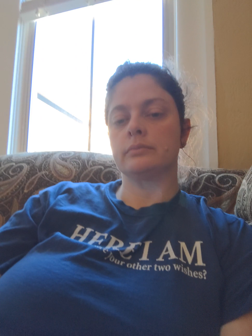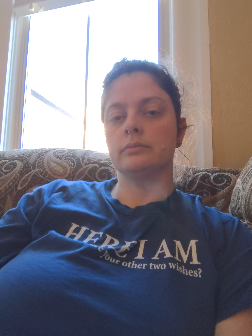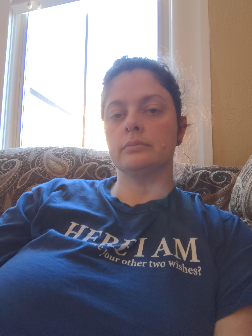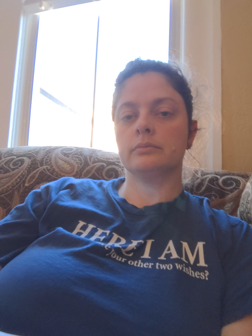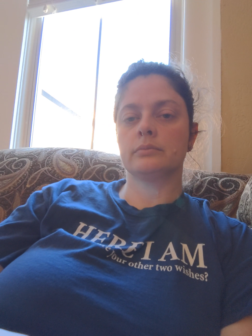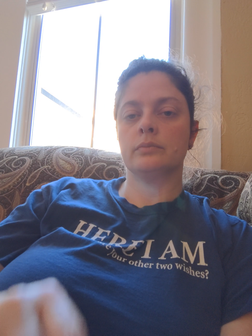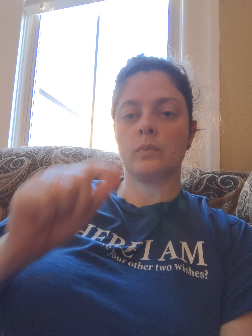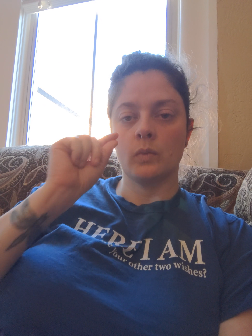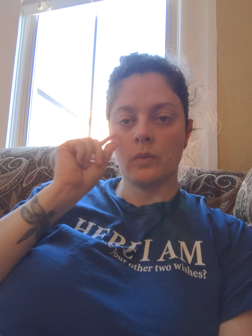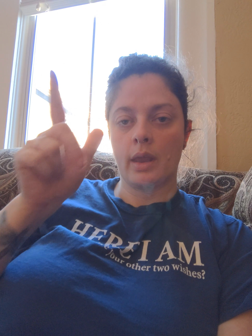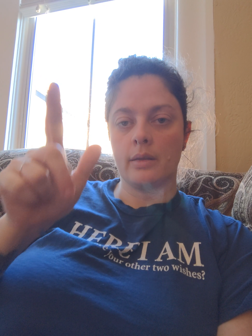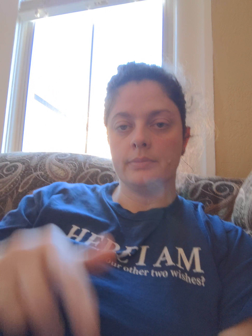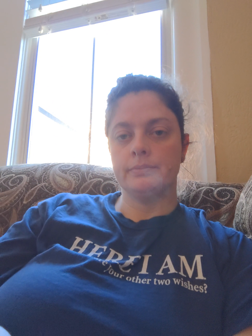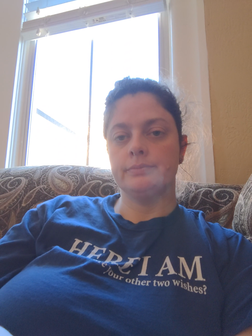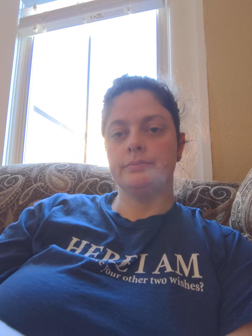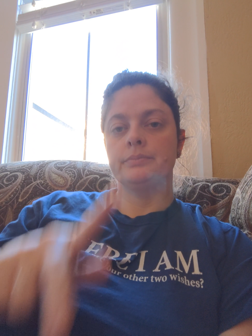wake